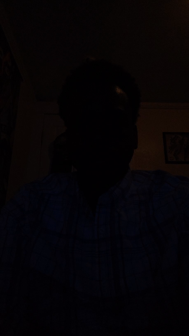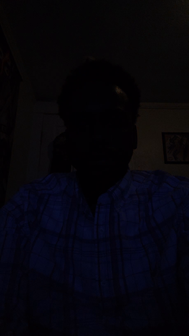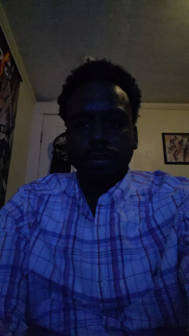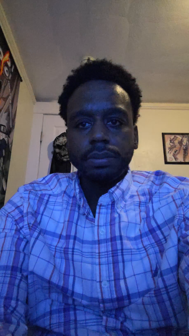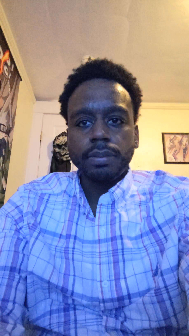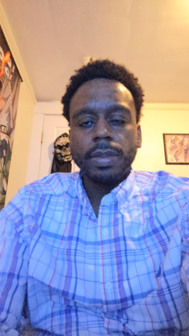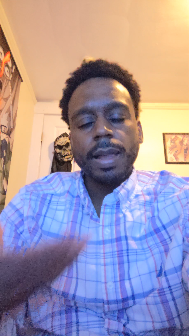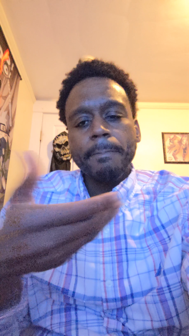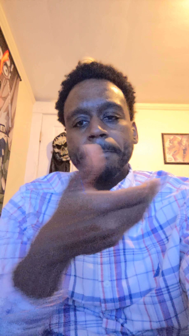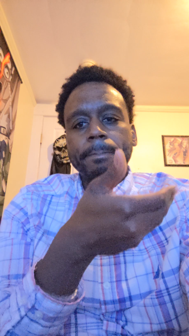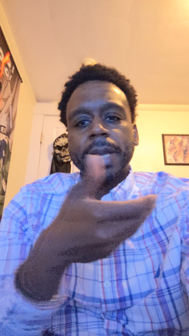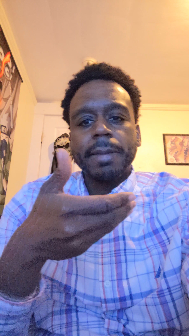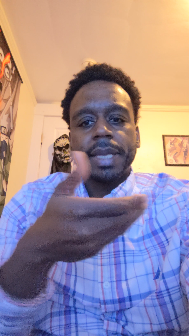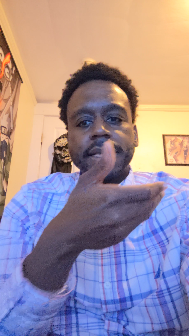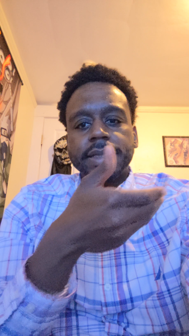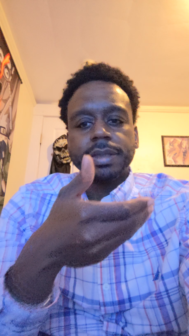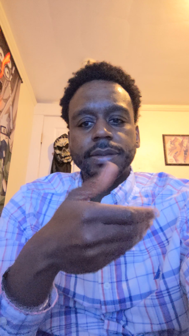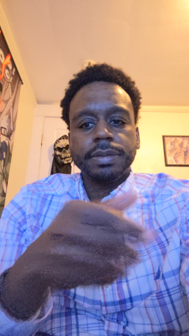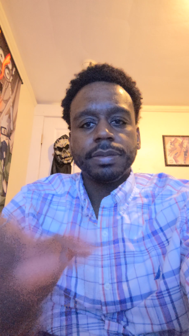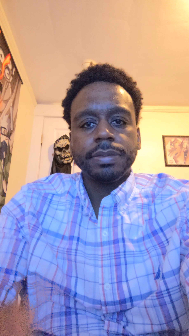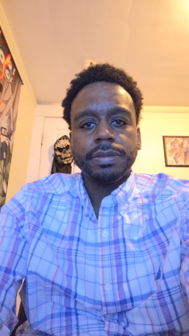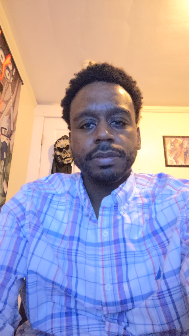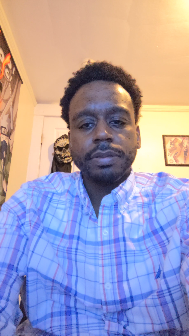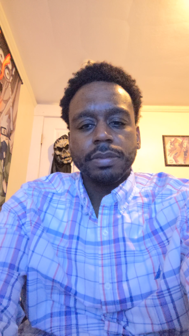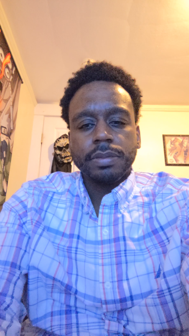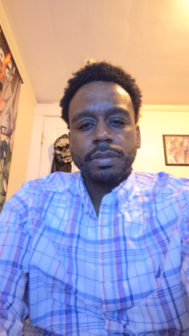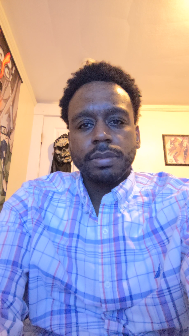baby